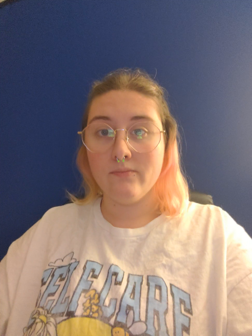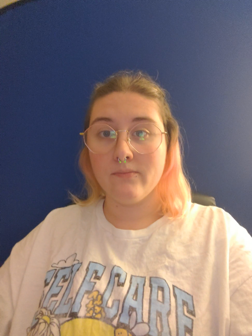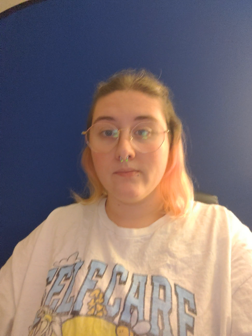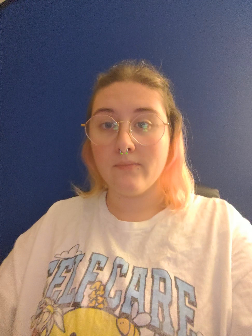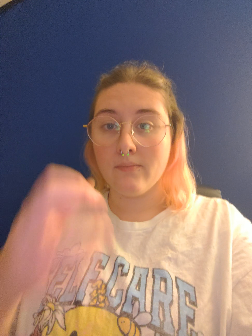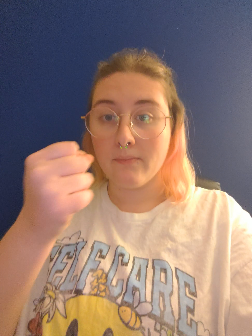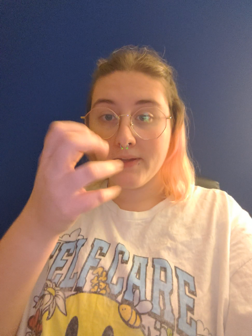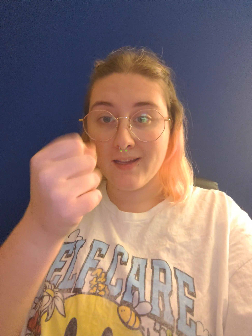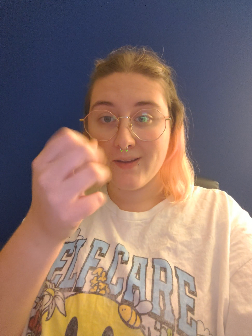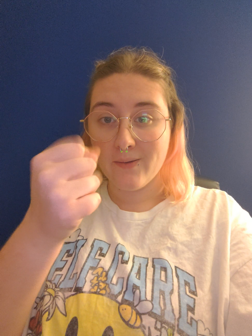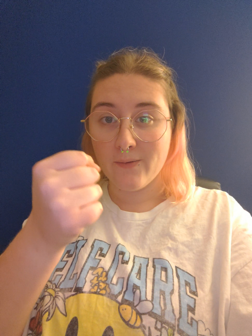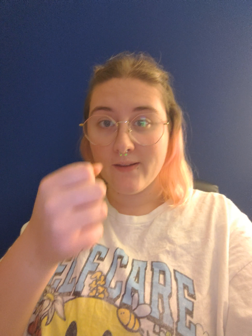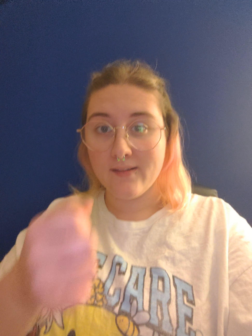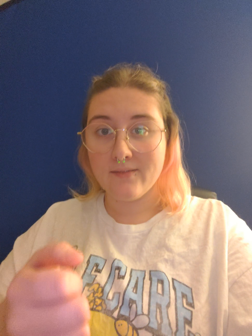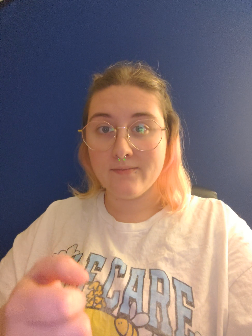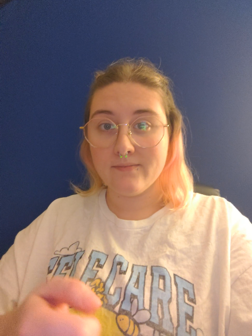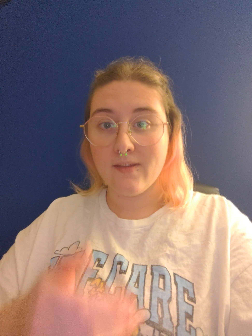milk